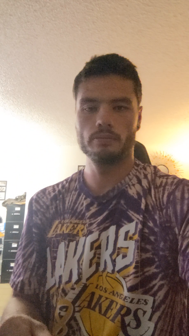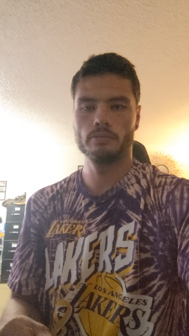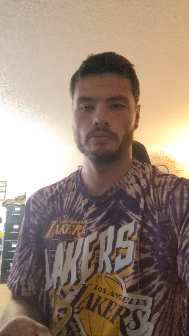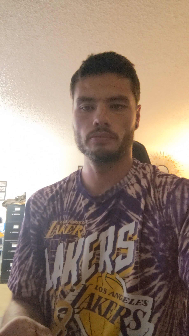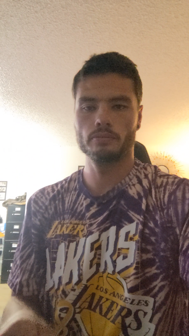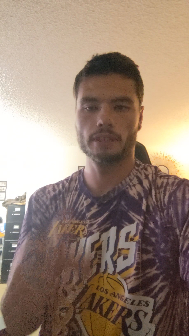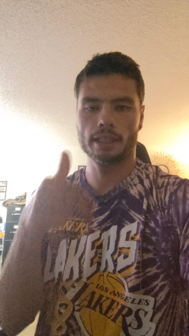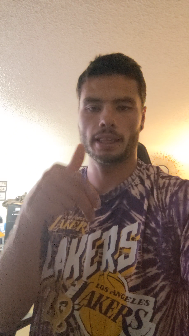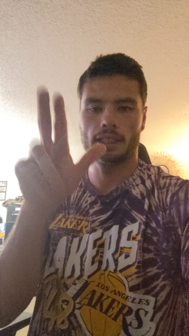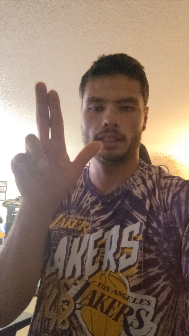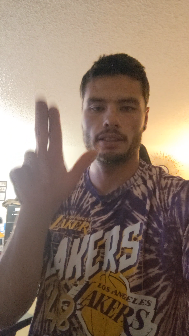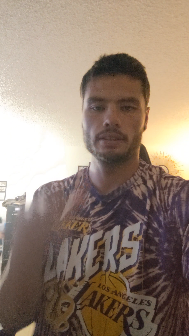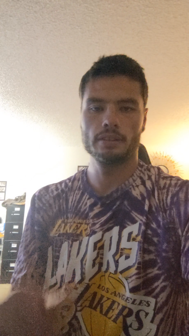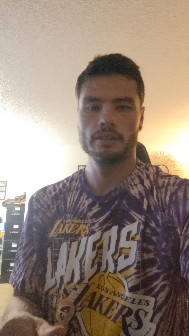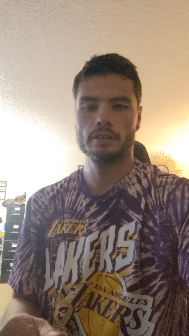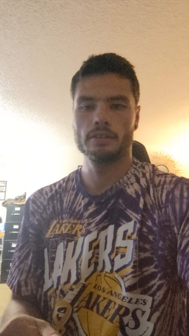lick